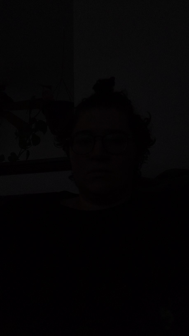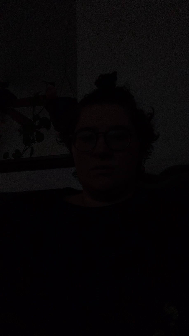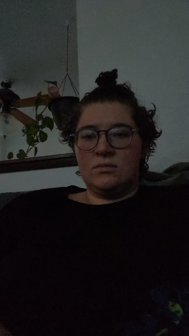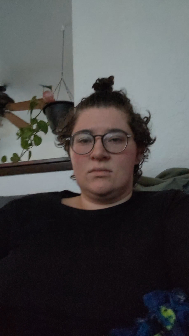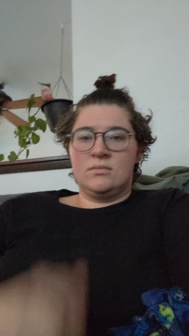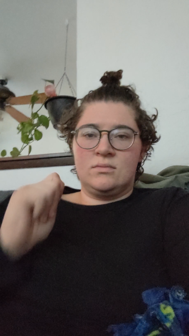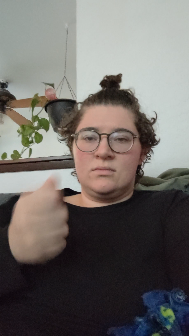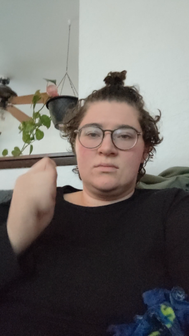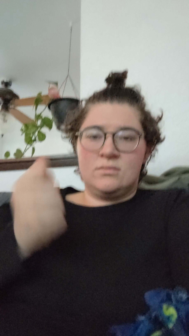hammer